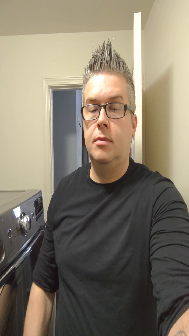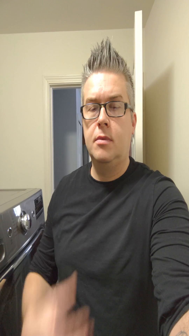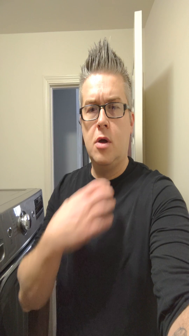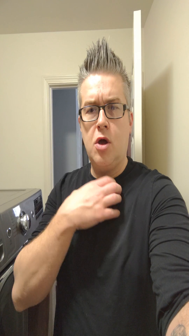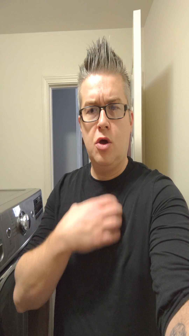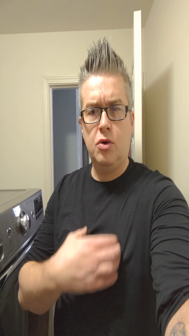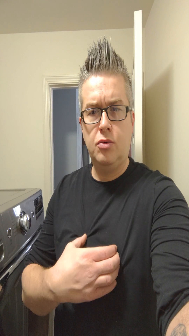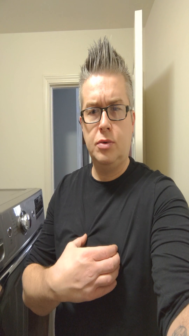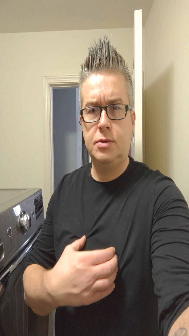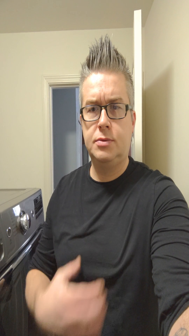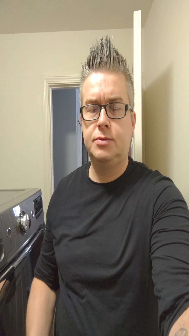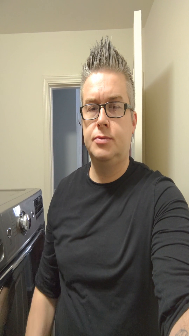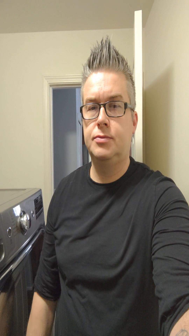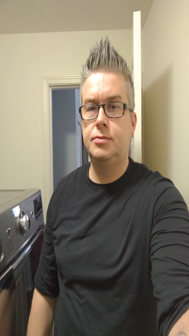hungry